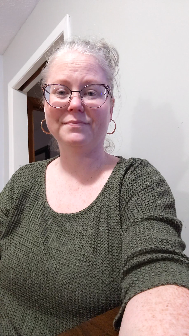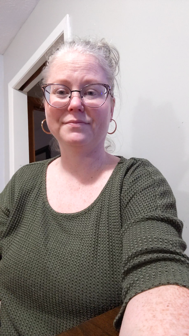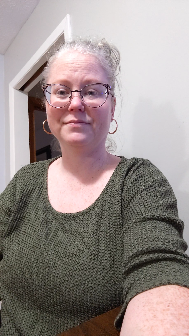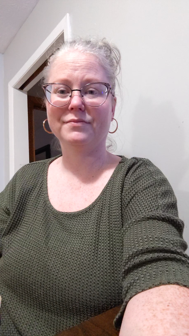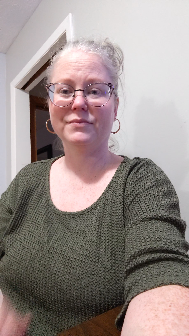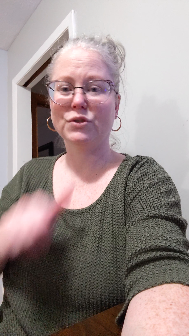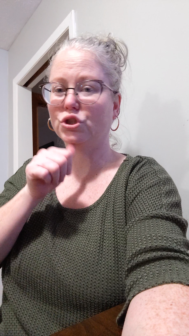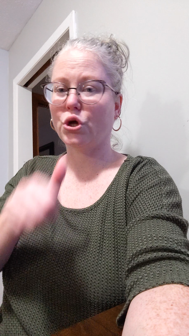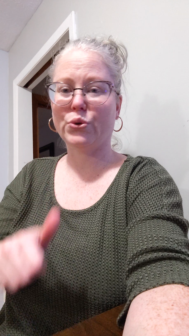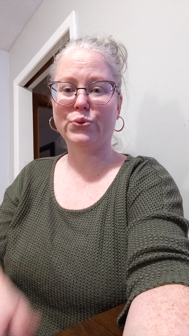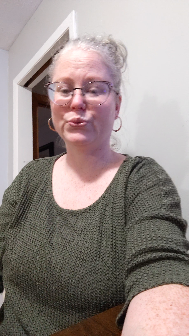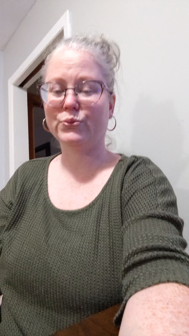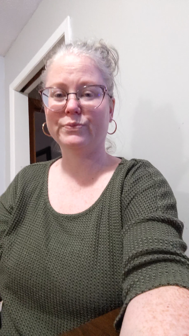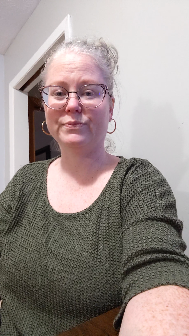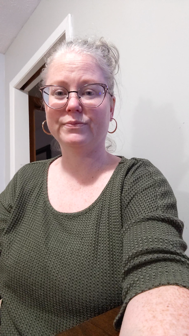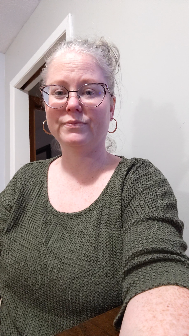don't